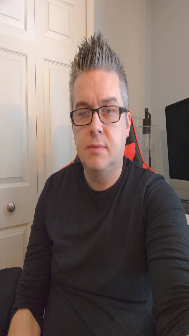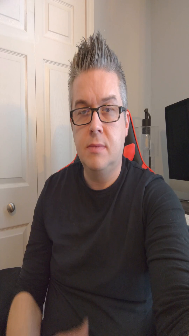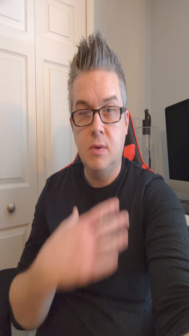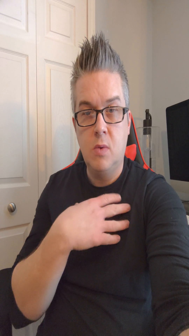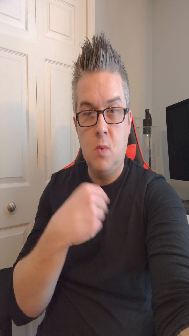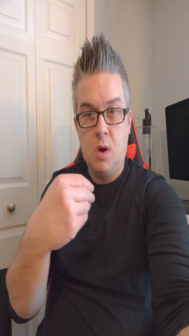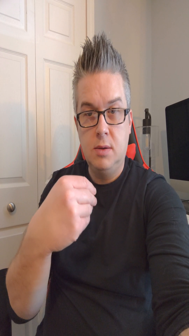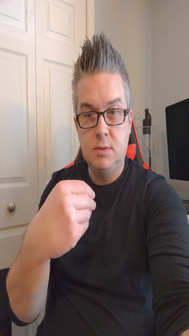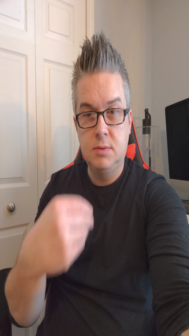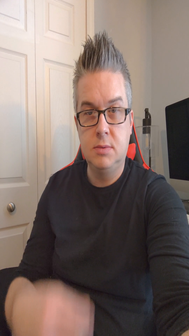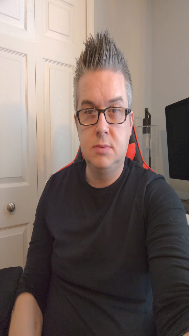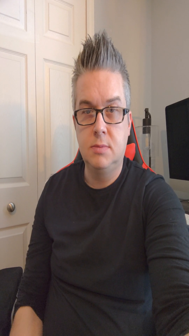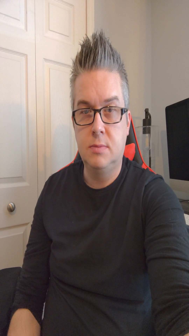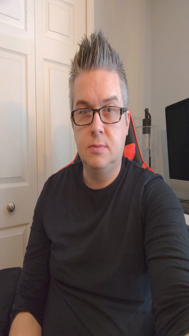white